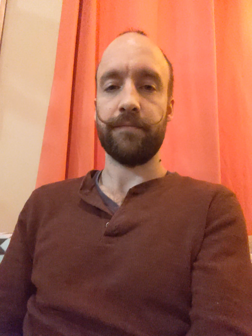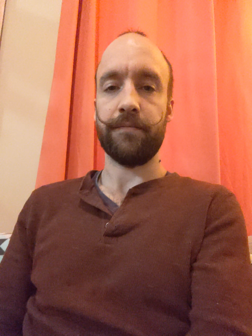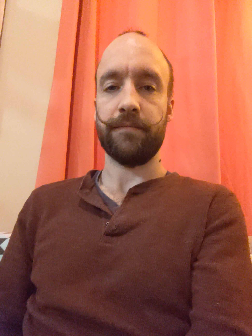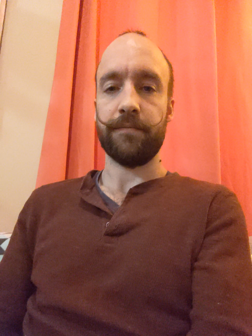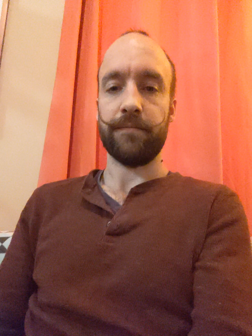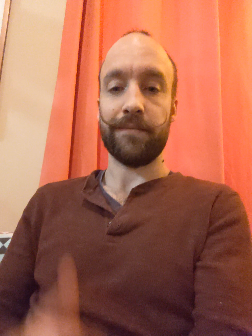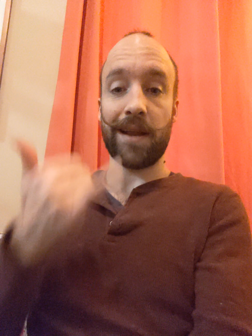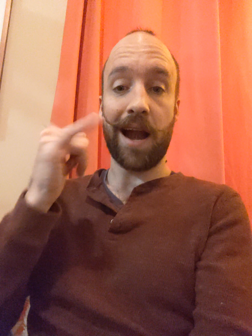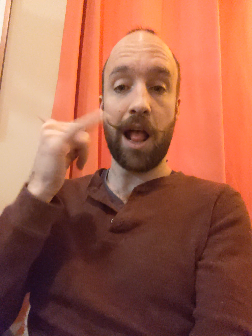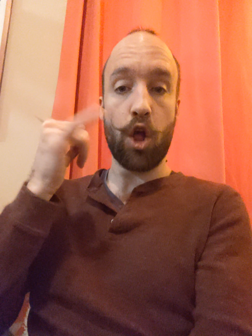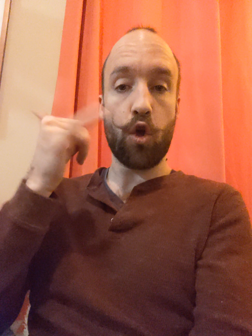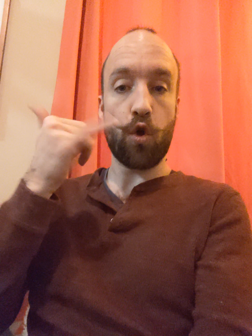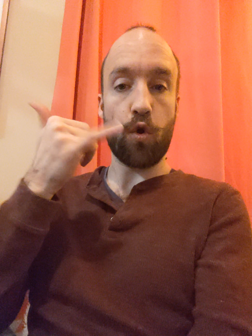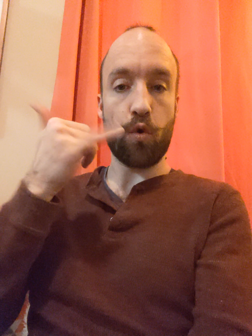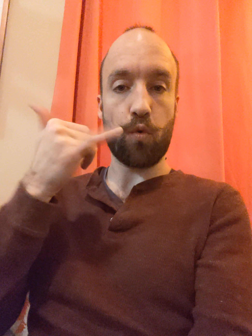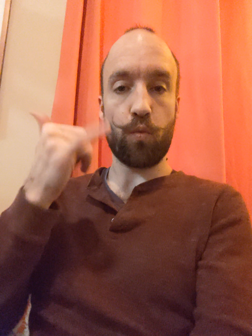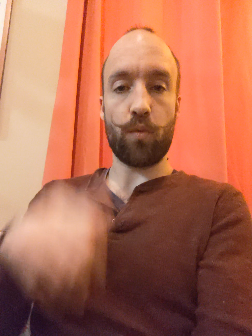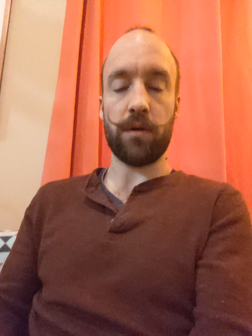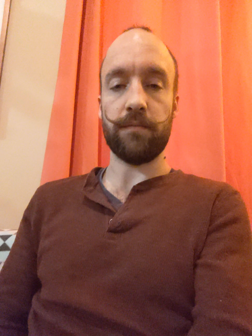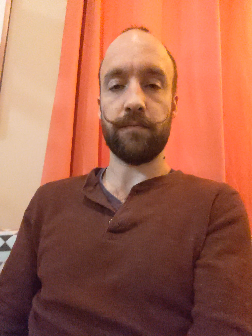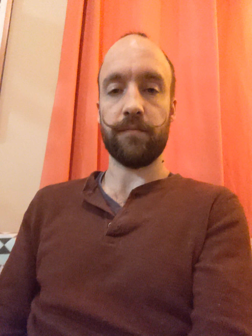yellow